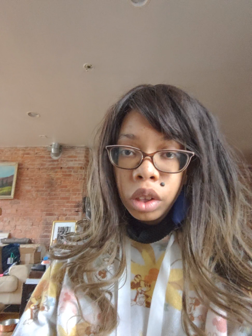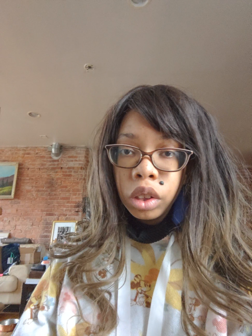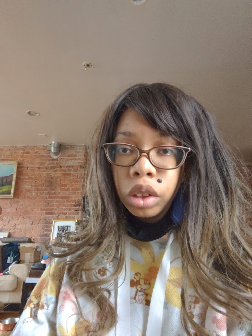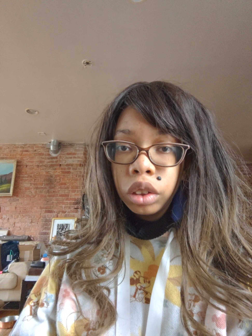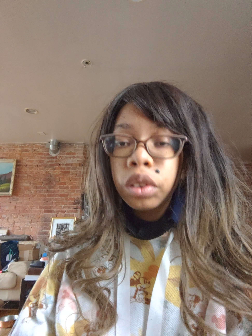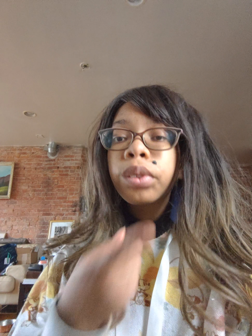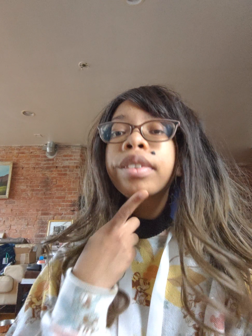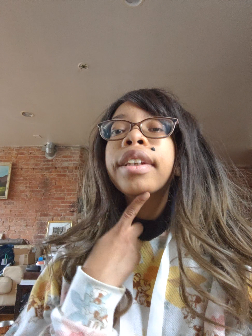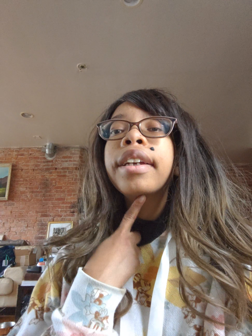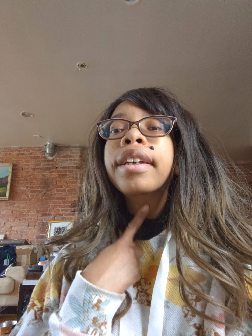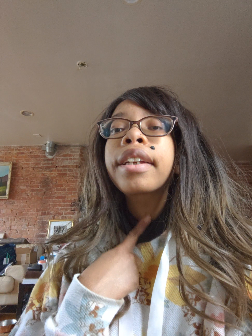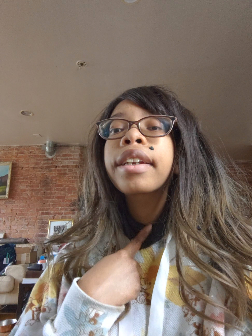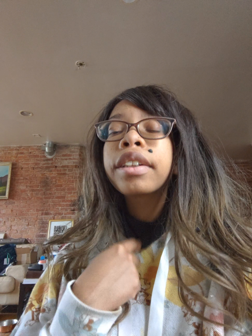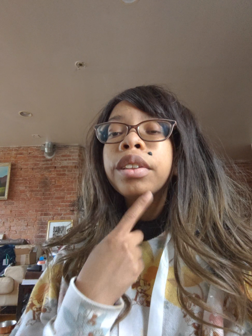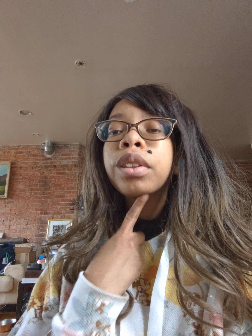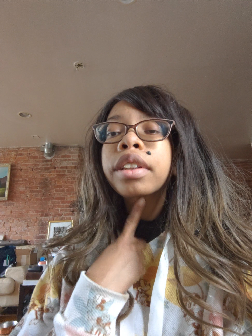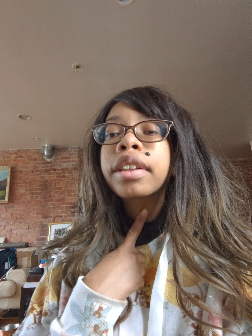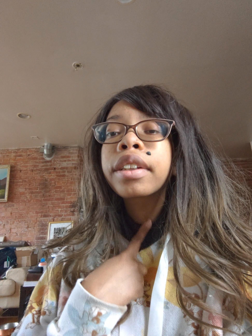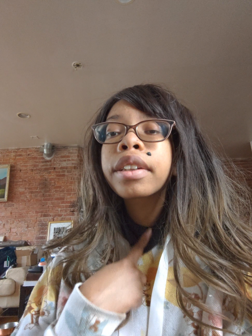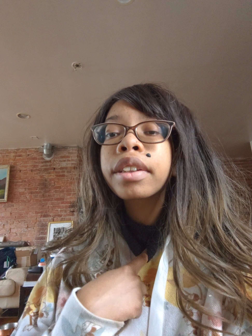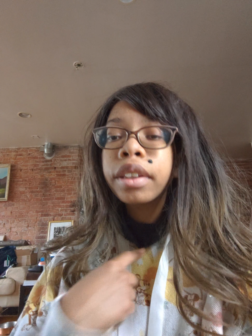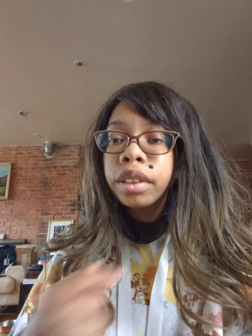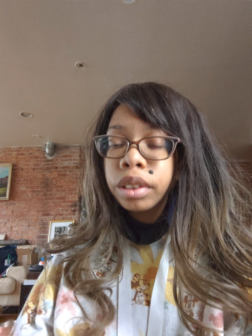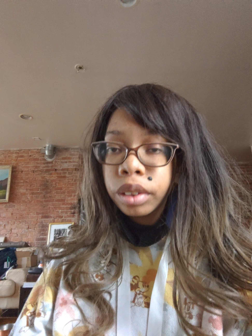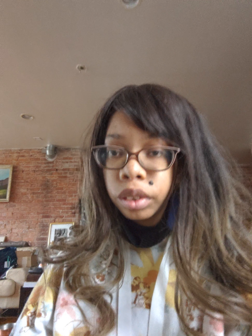thirsty